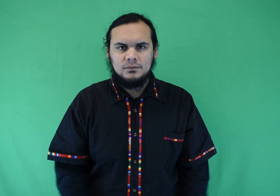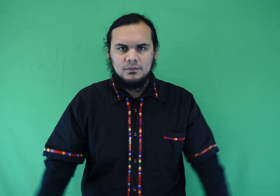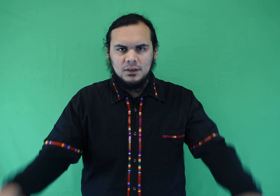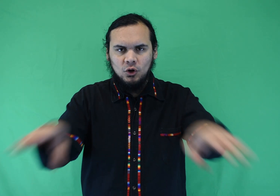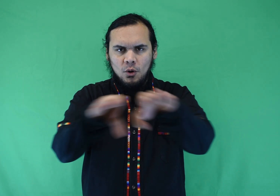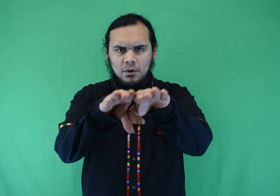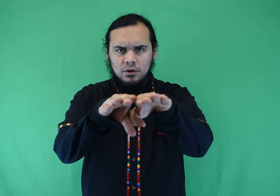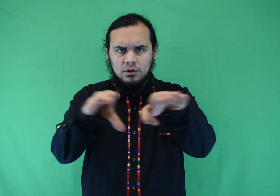cómo